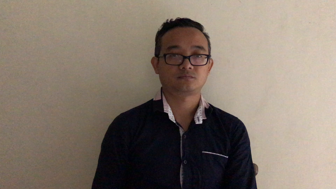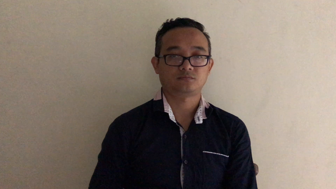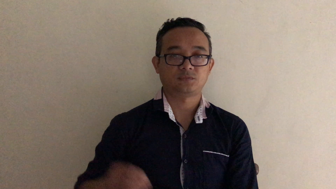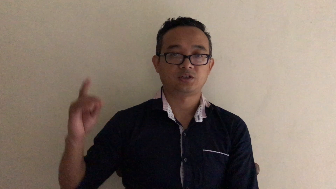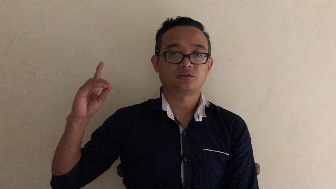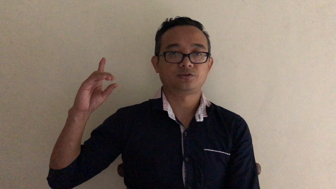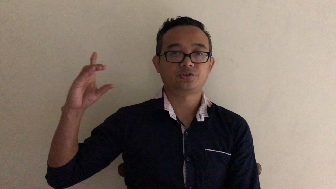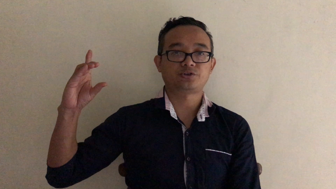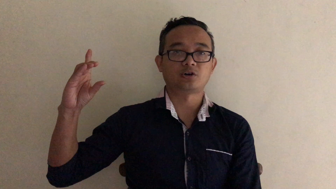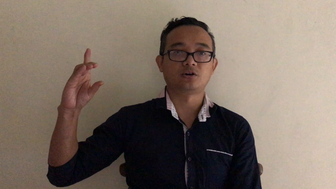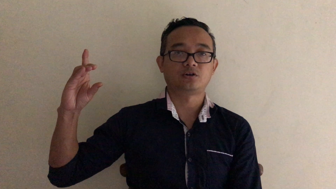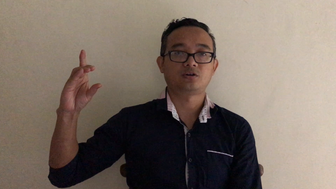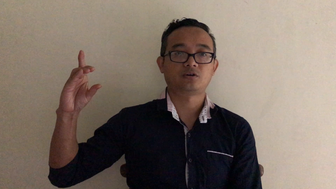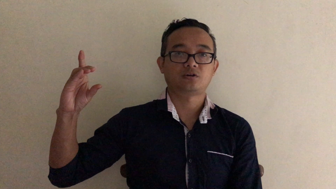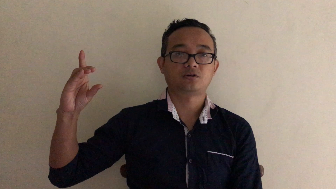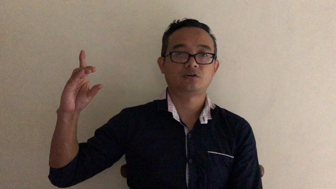ट